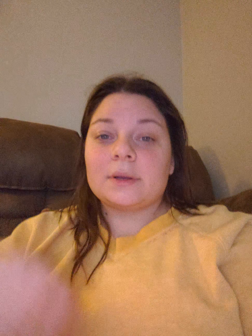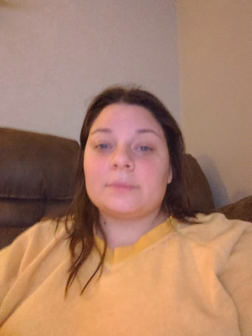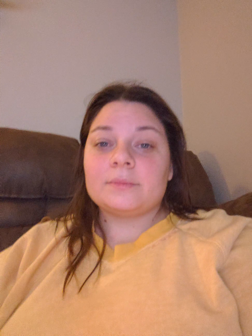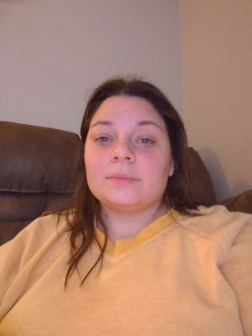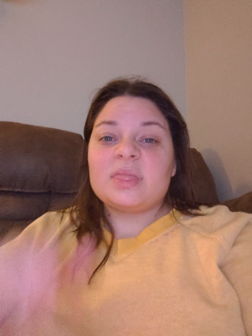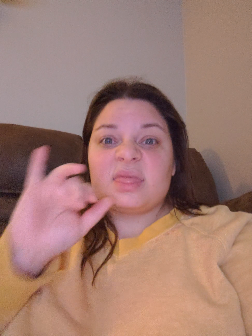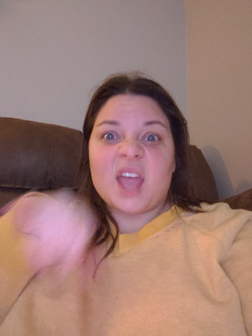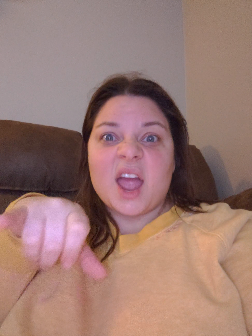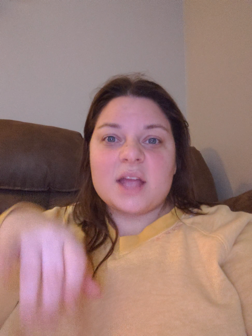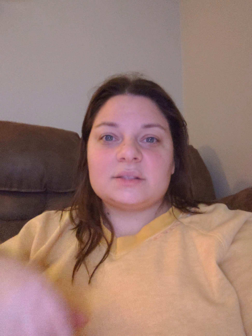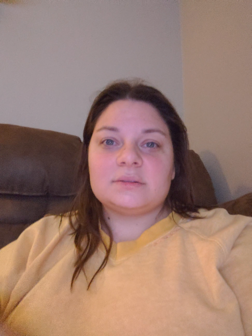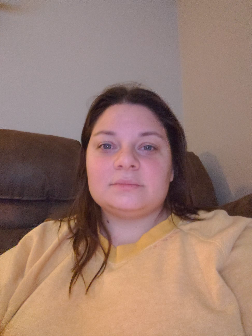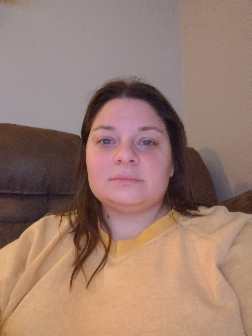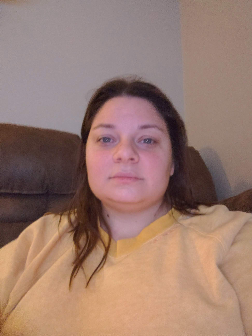that